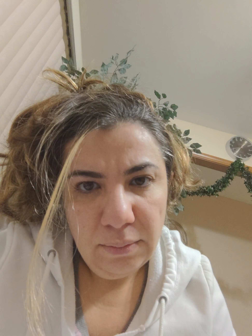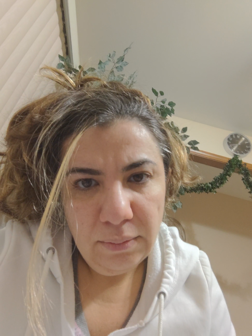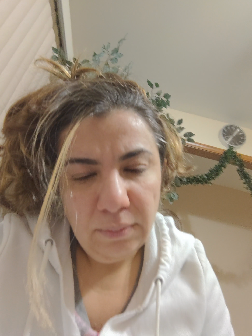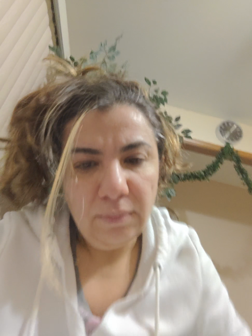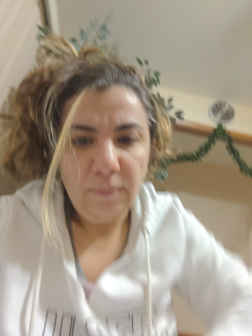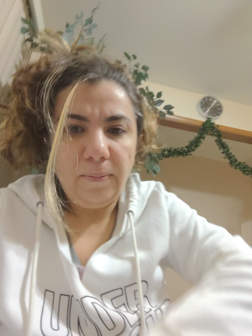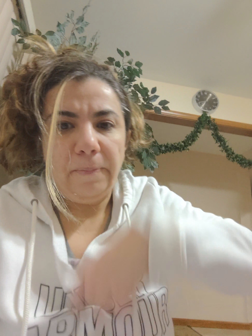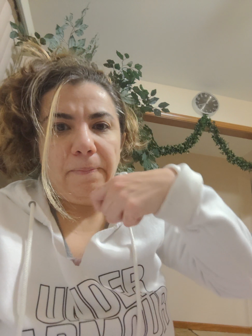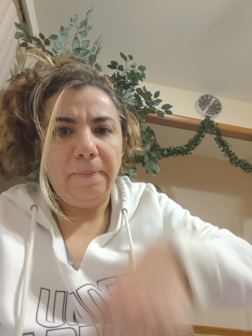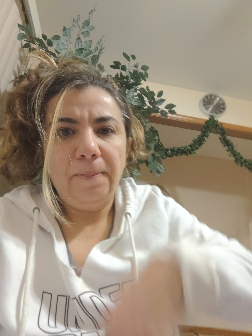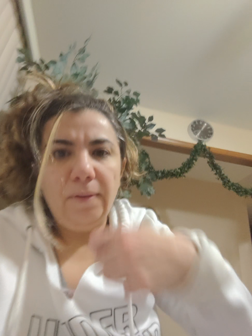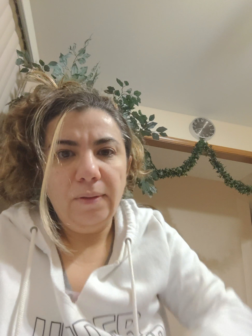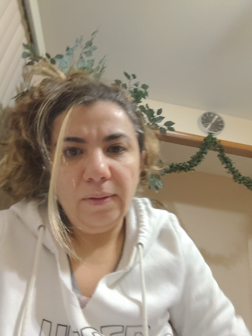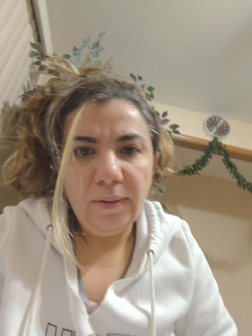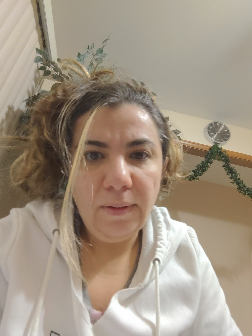zipper